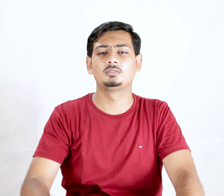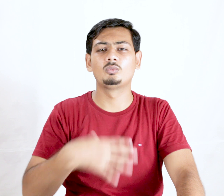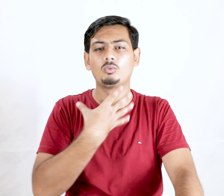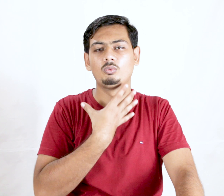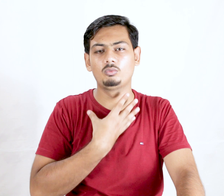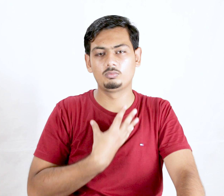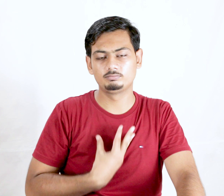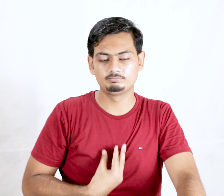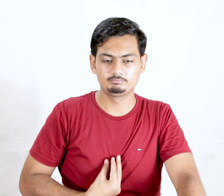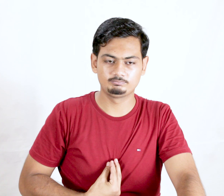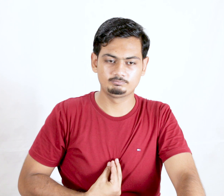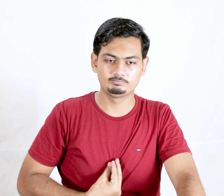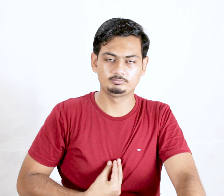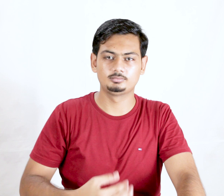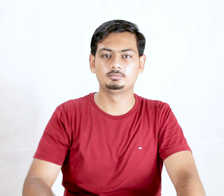sad